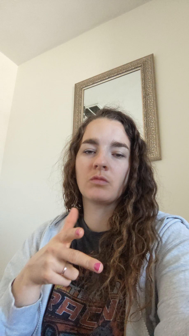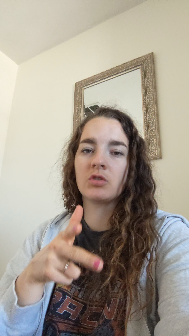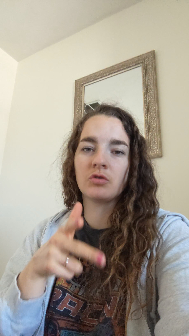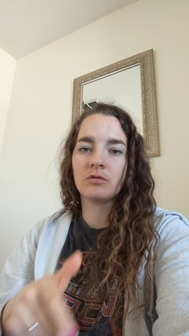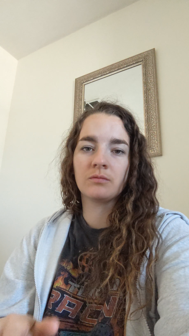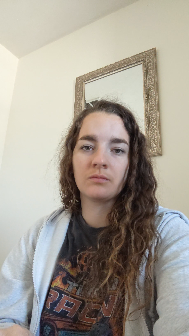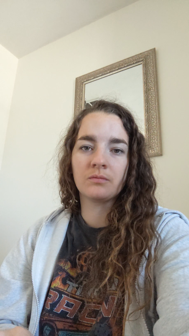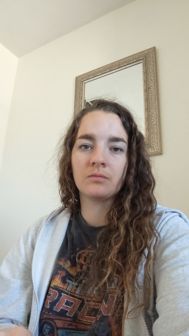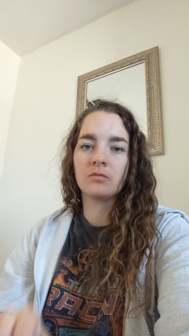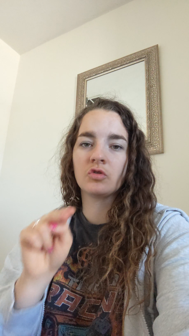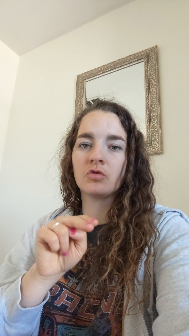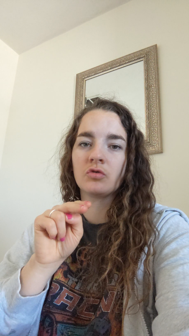nurse